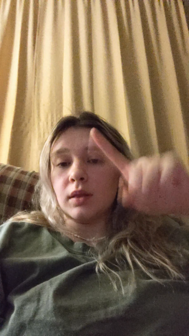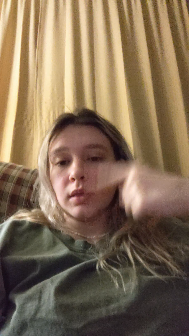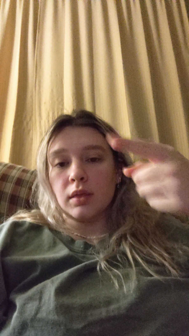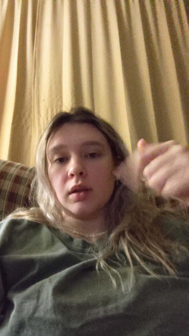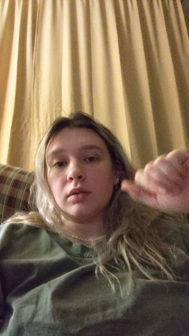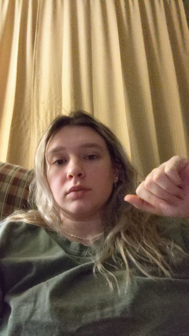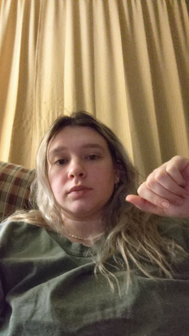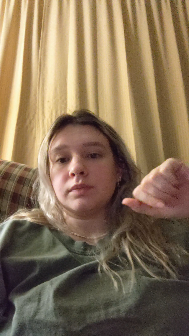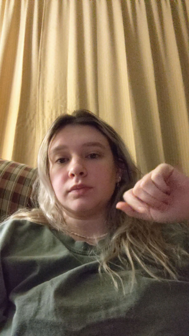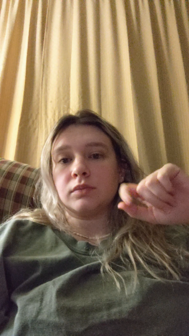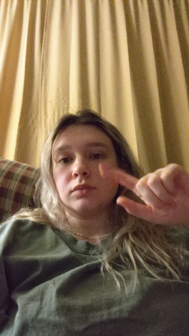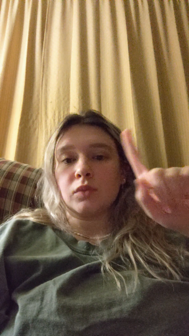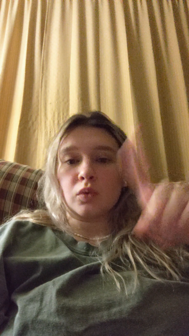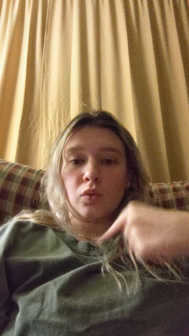long